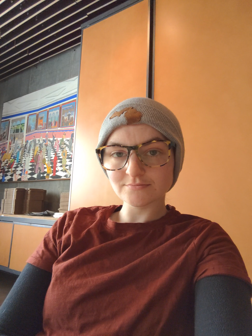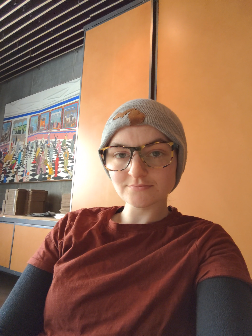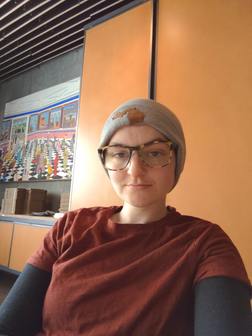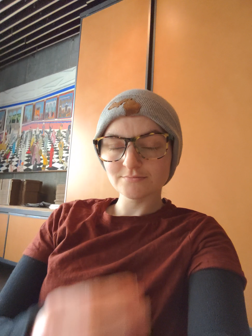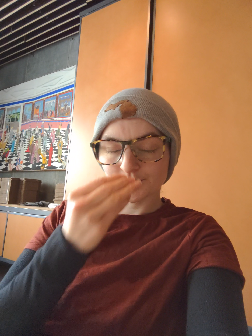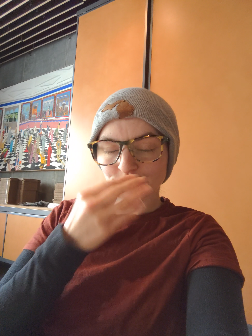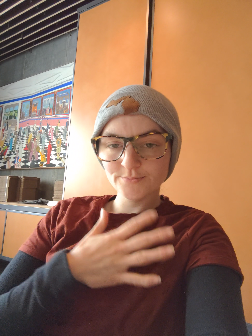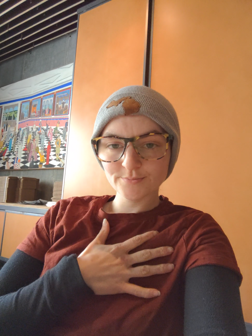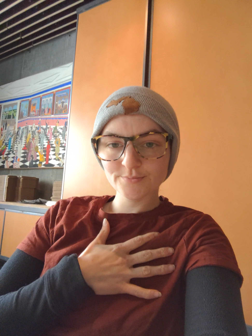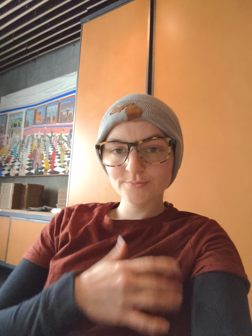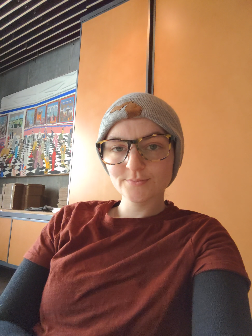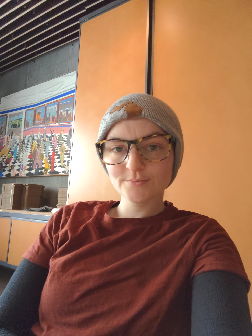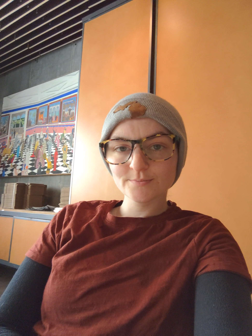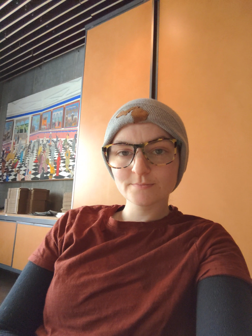pajamas